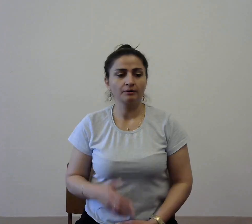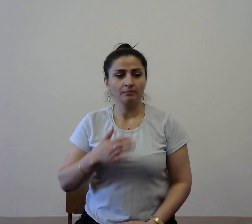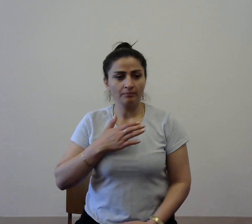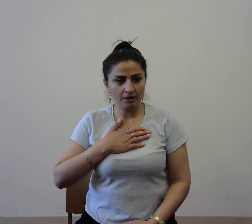mən